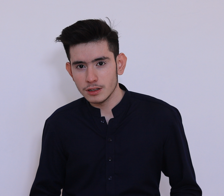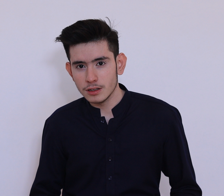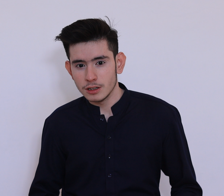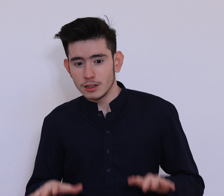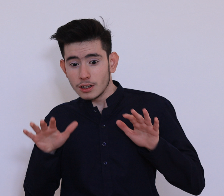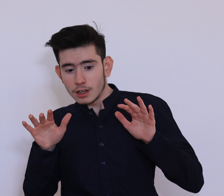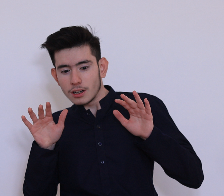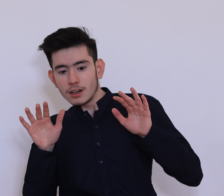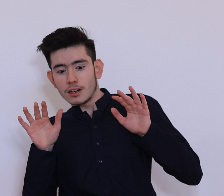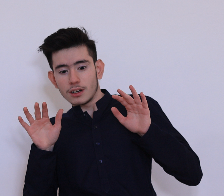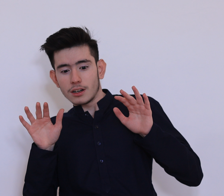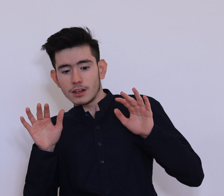scared